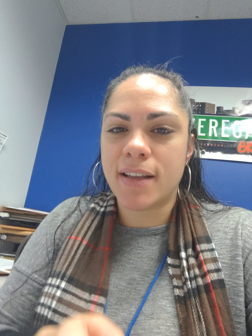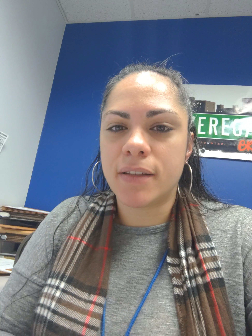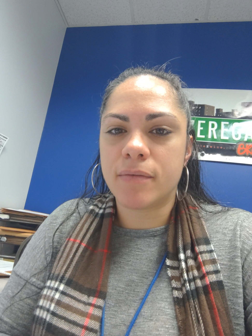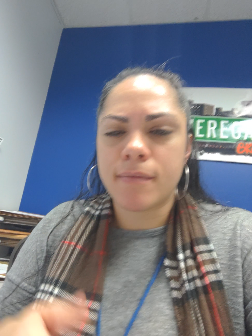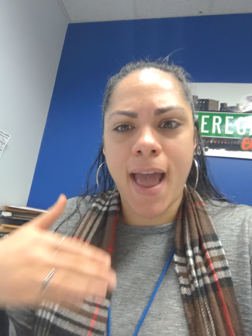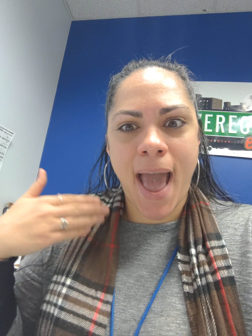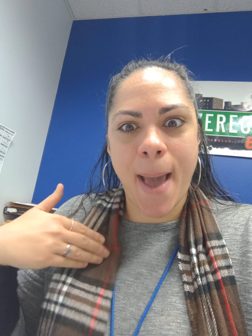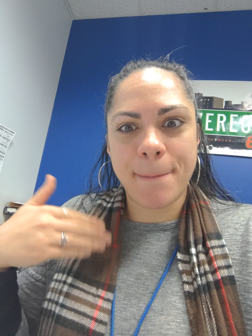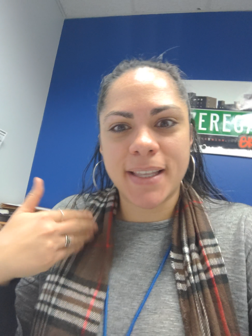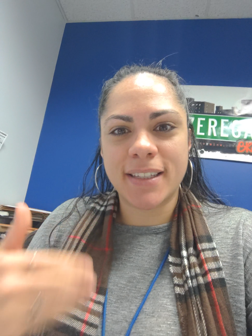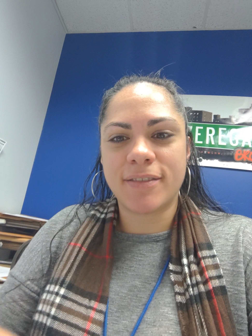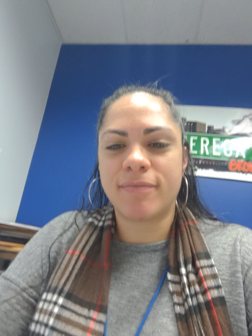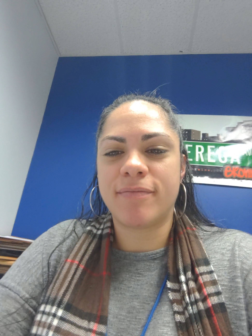happy